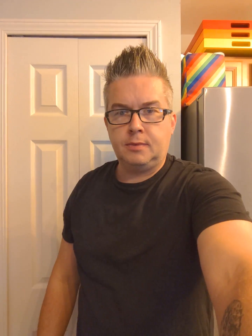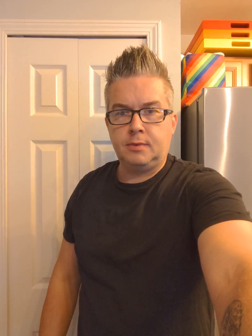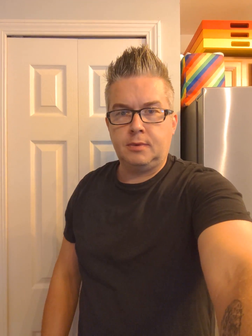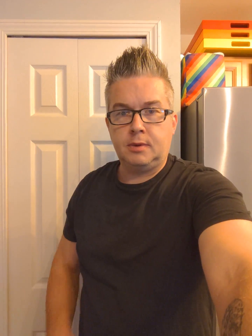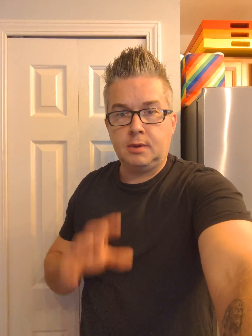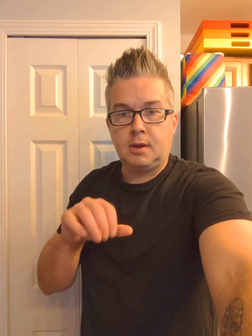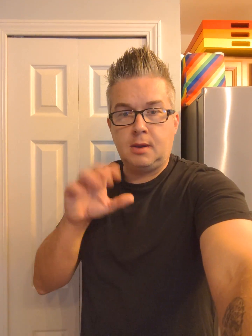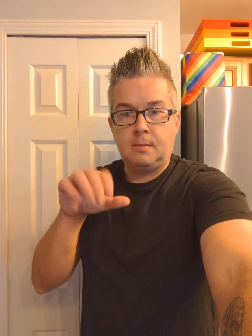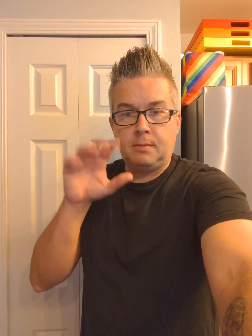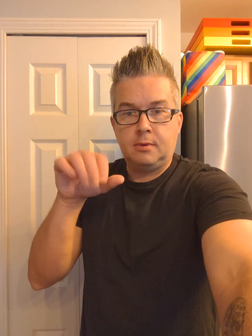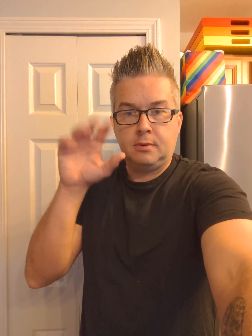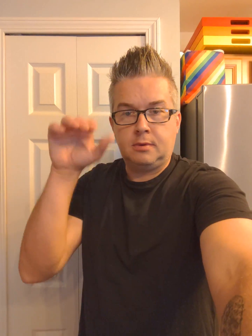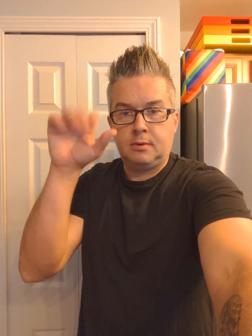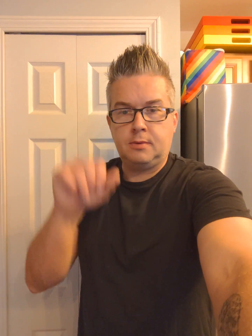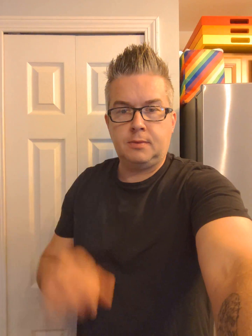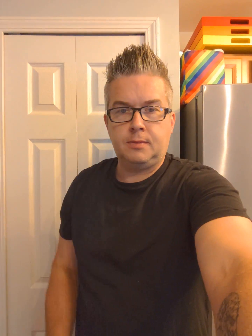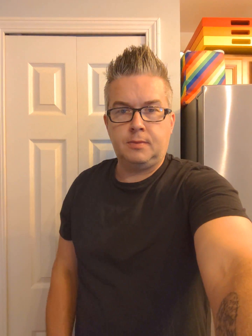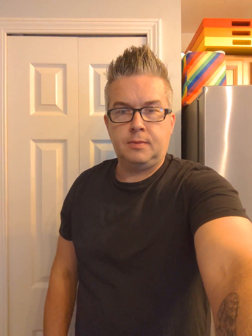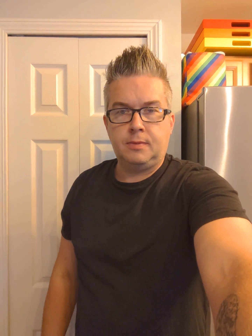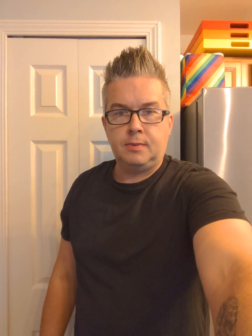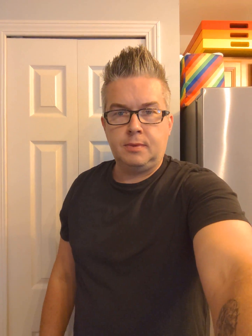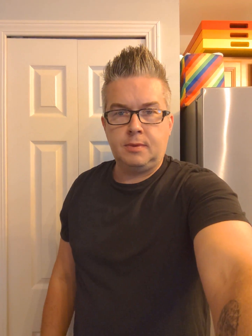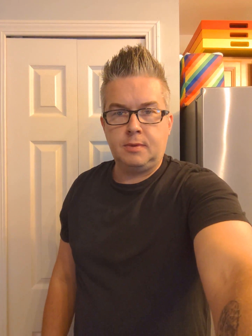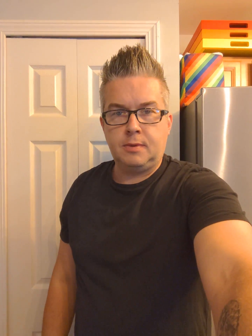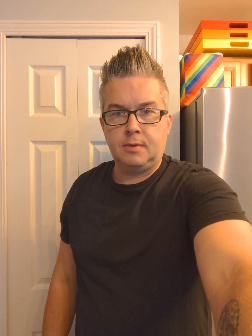climb